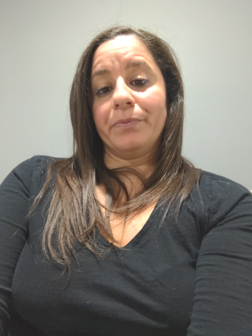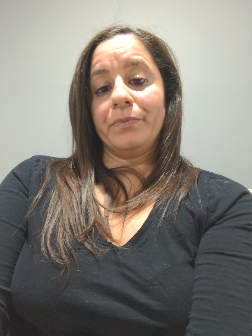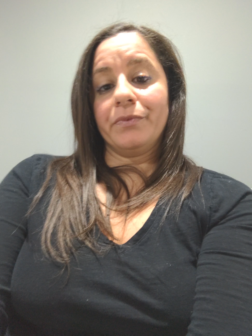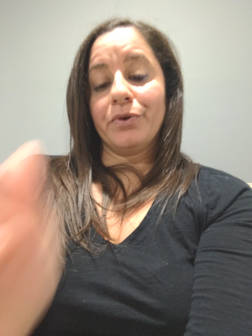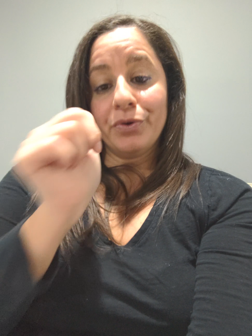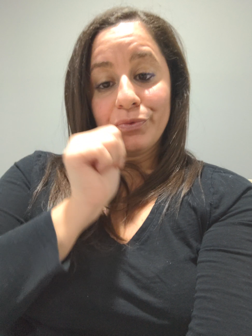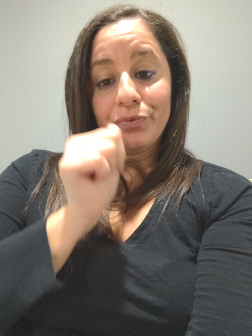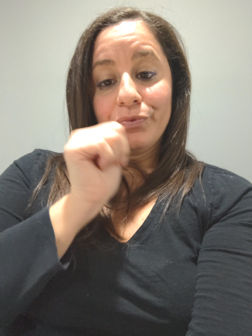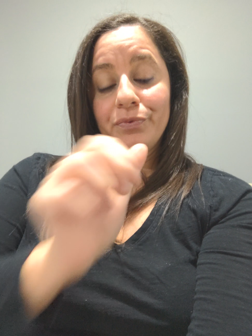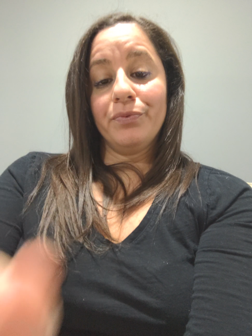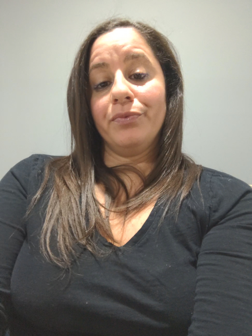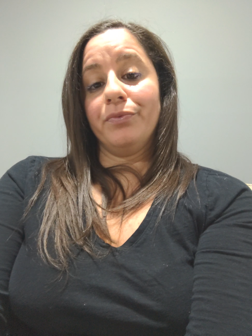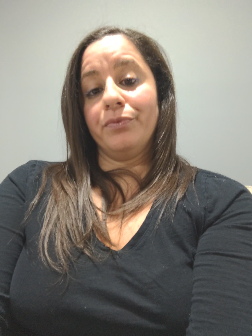girl